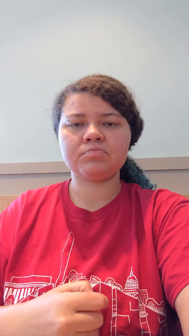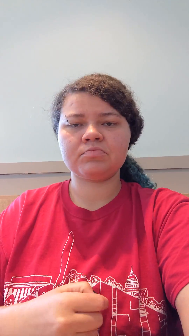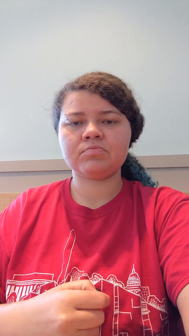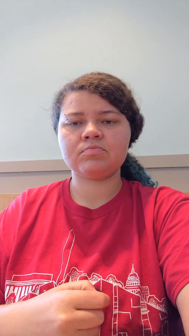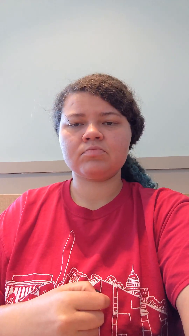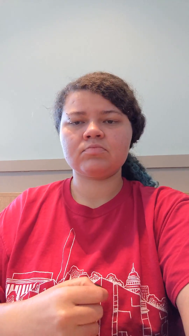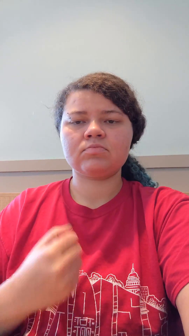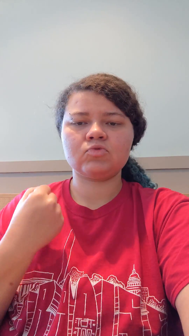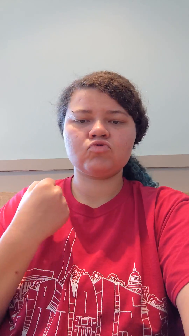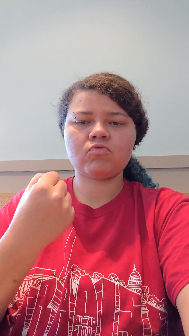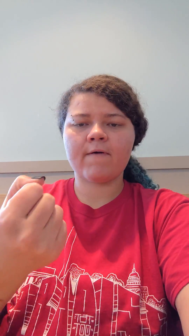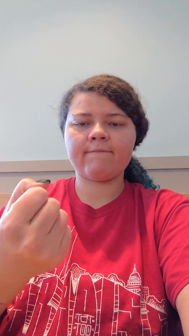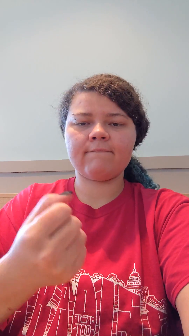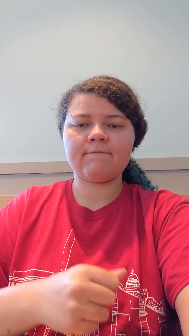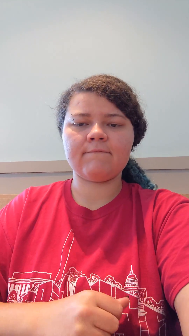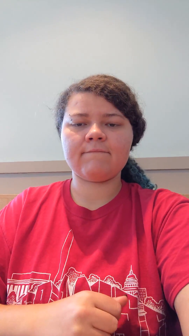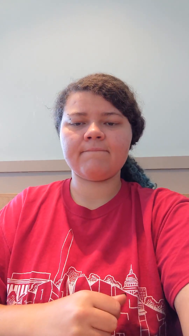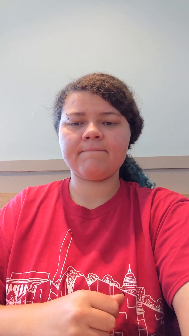drive